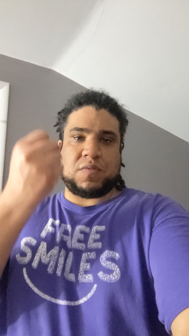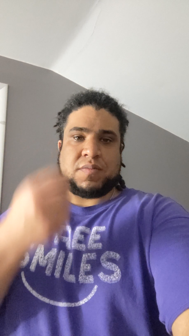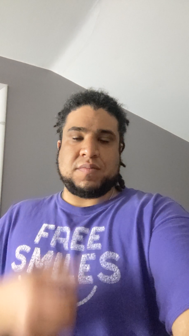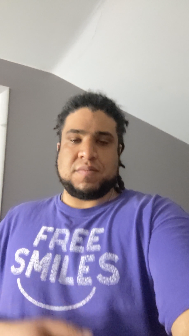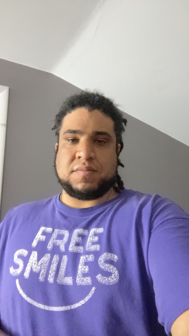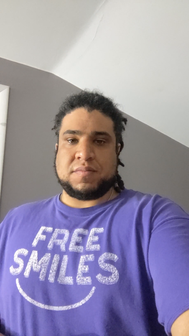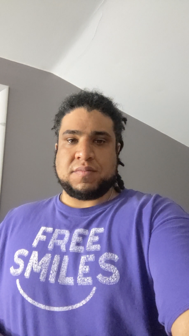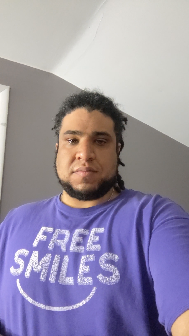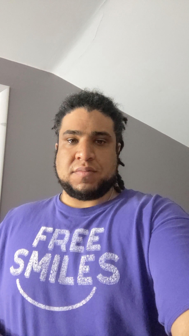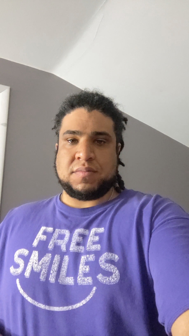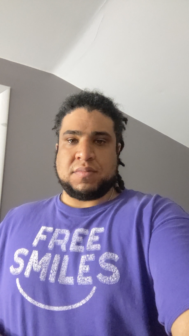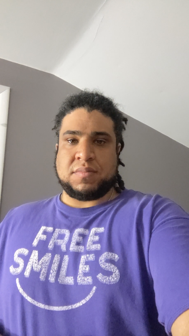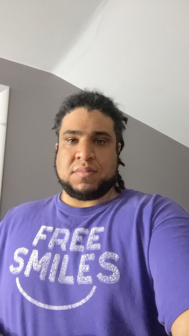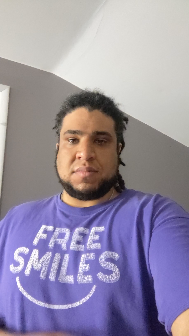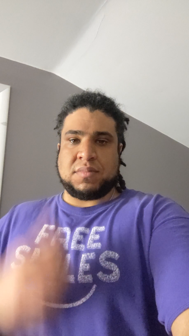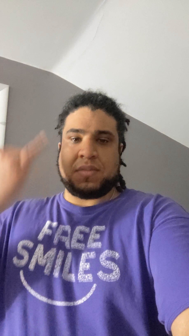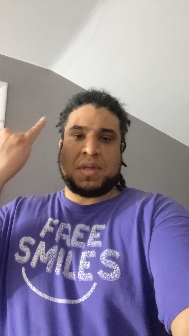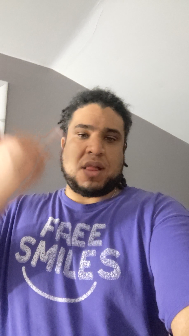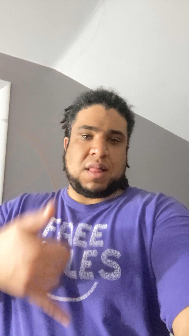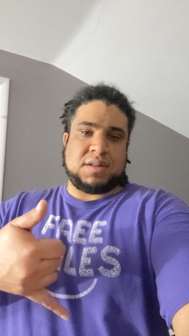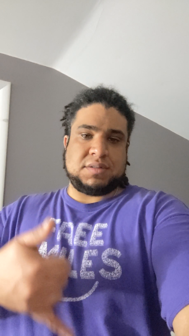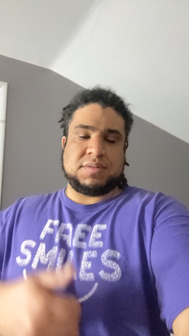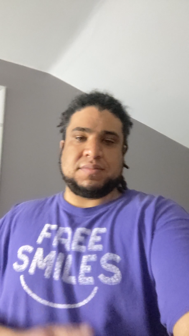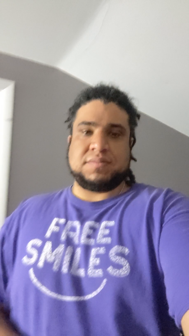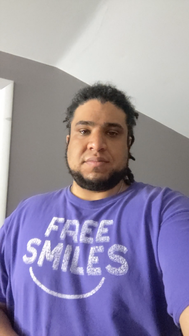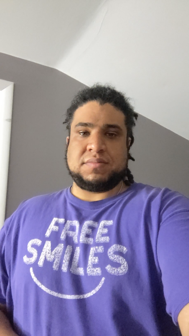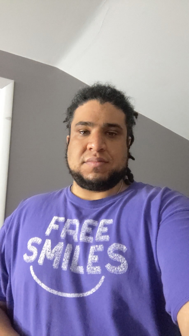last